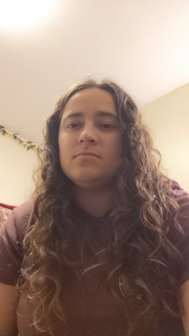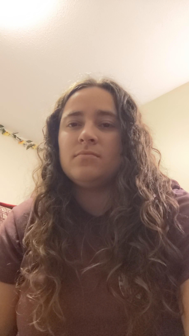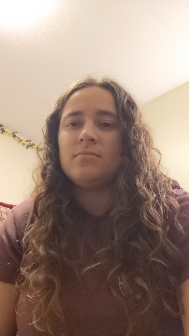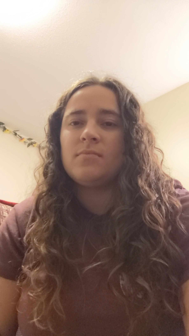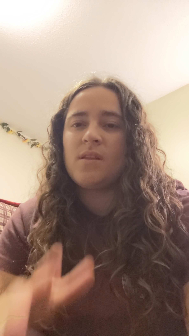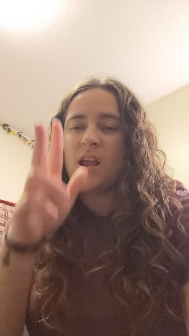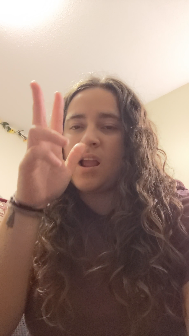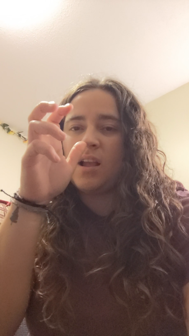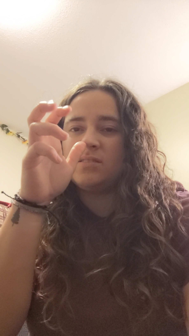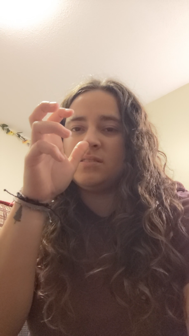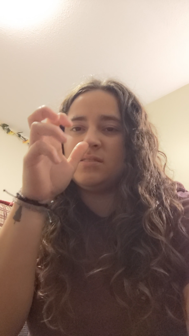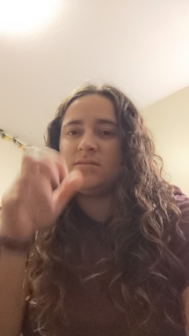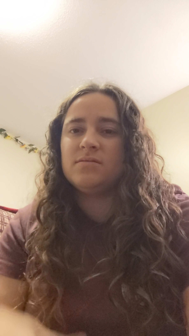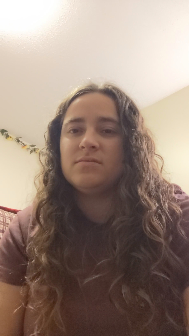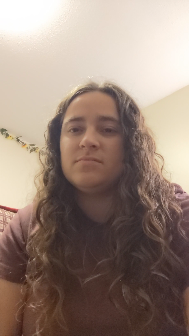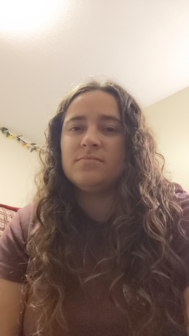ant